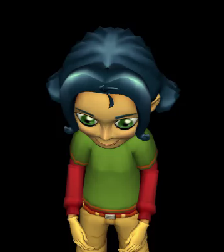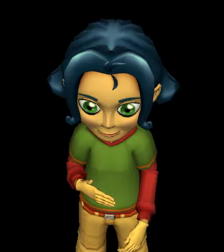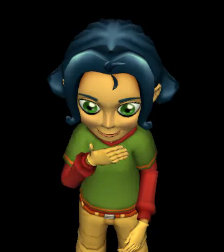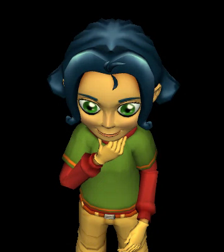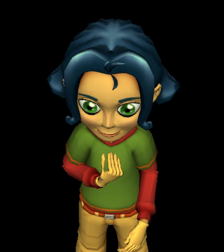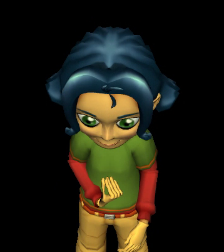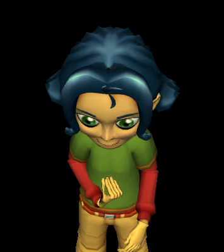جميل